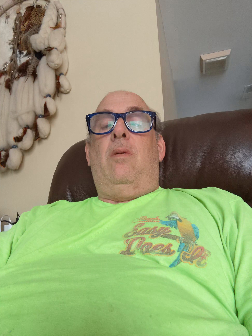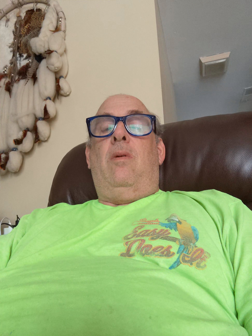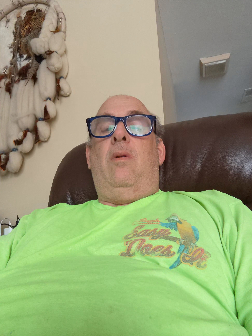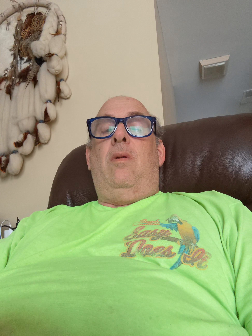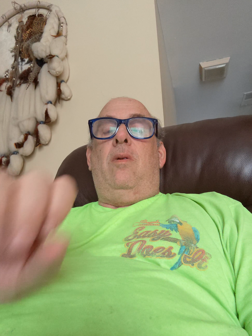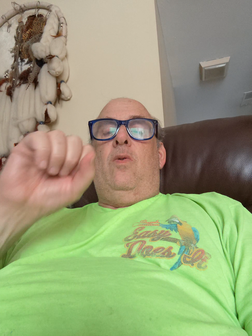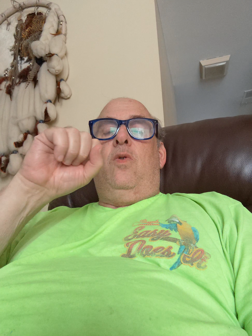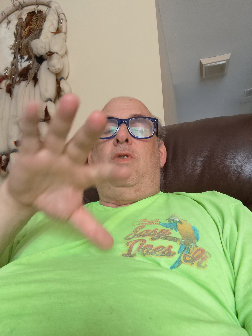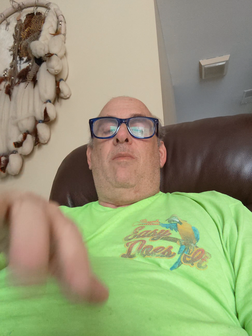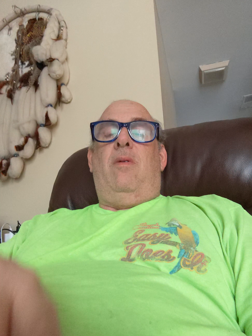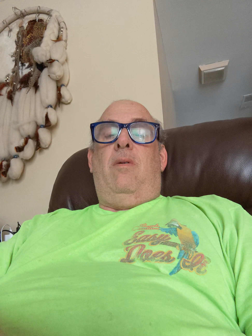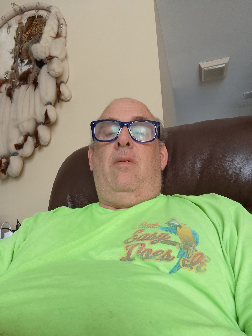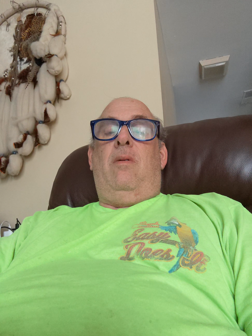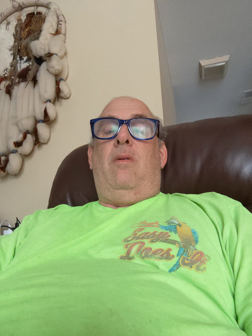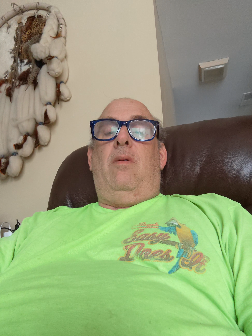drop